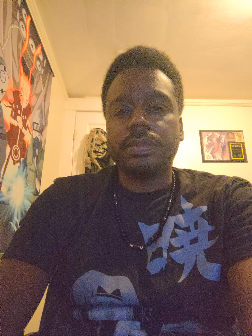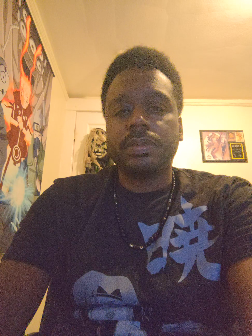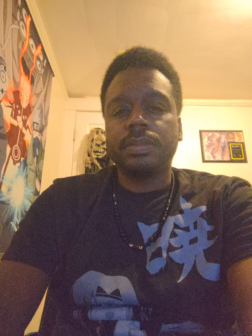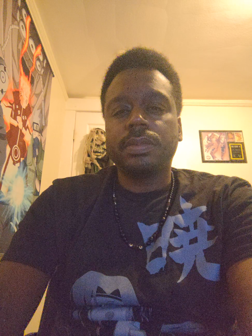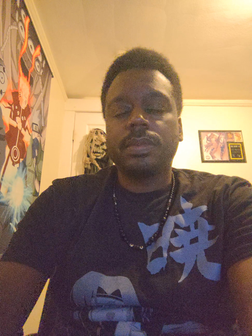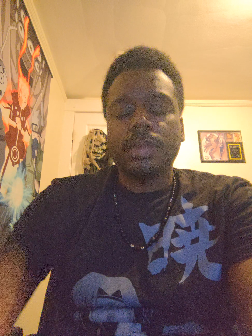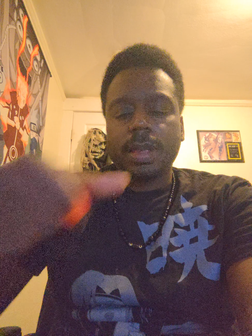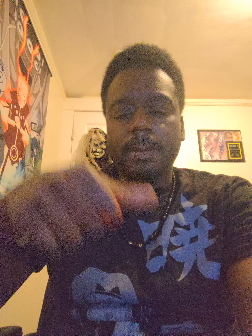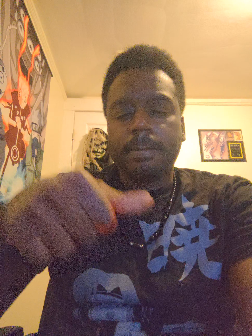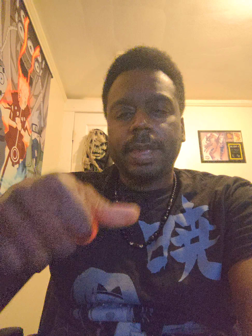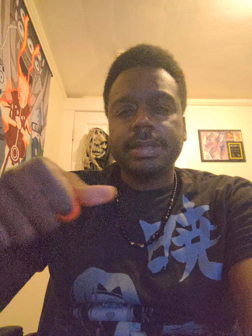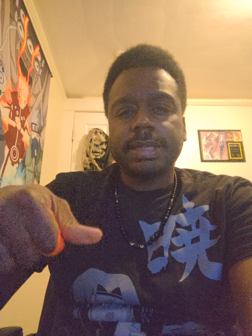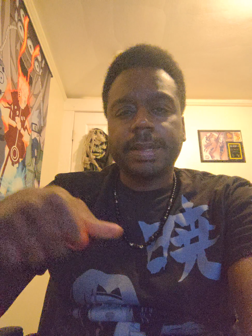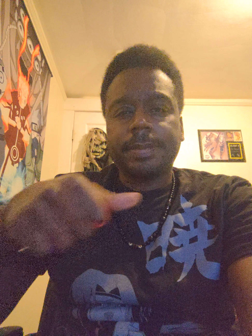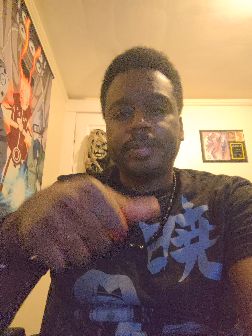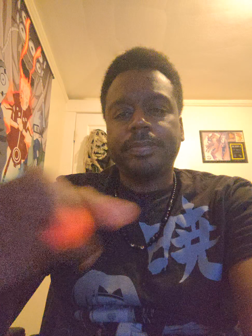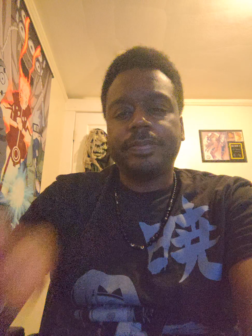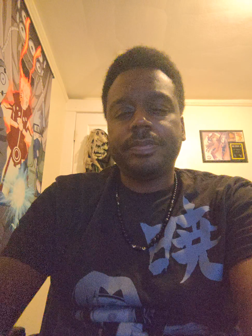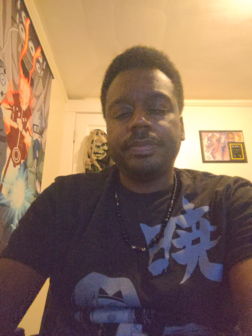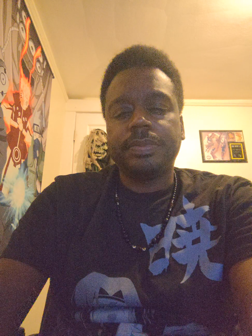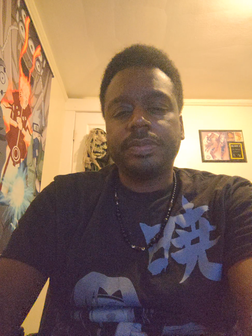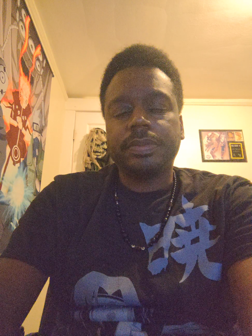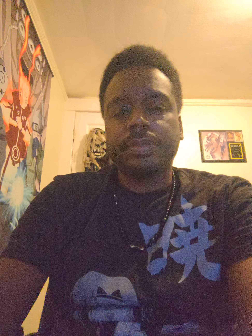puzzle